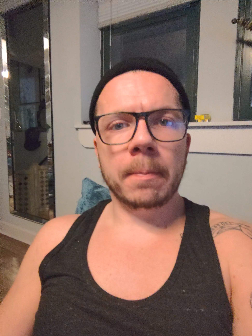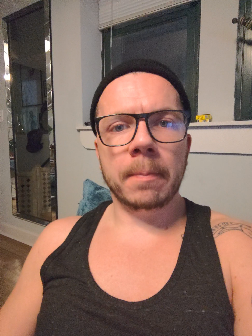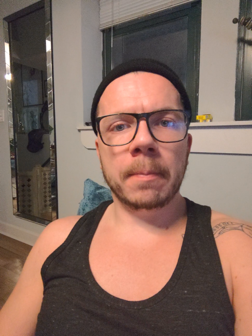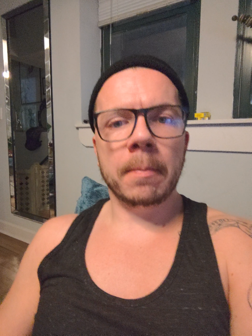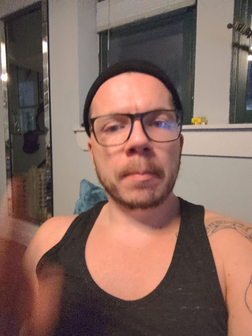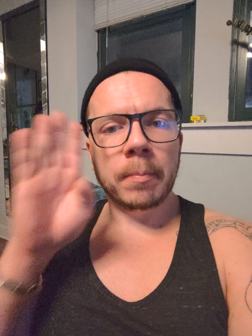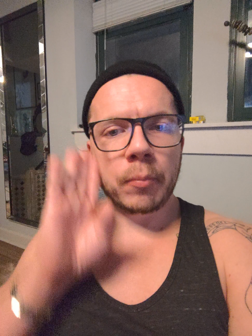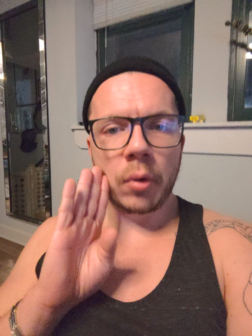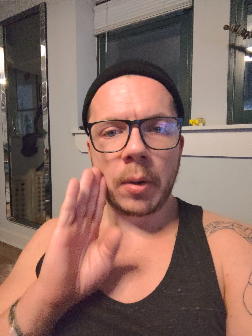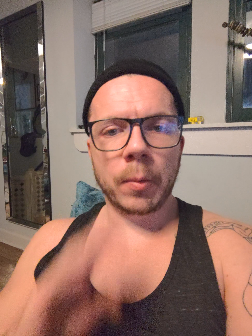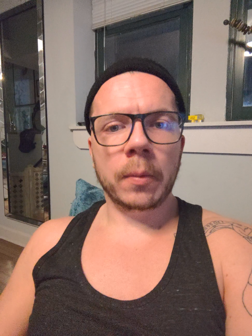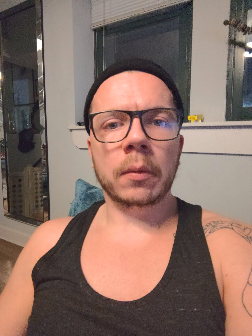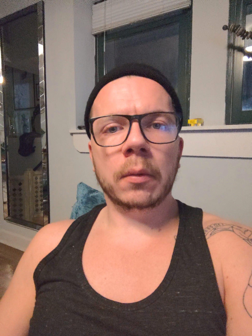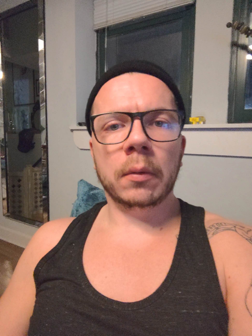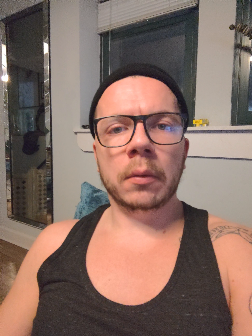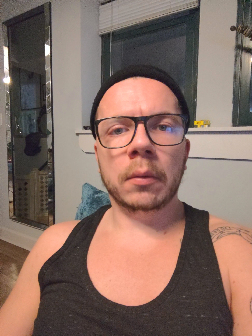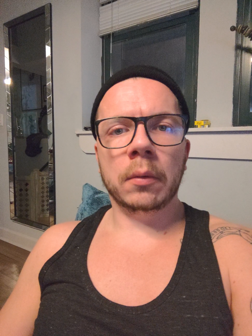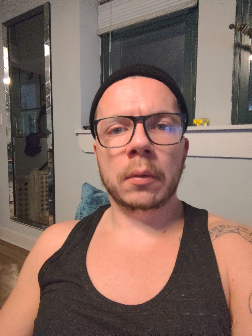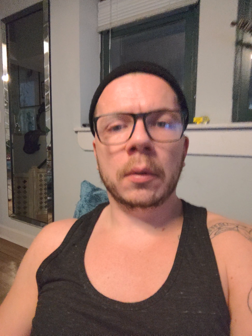brown